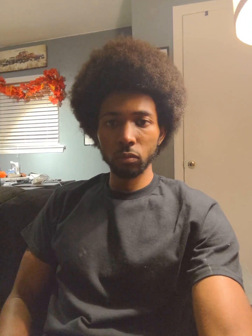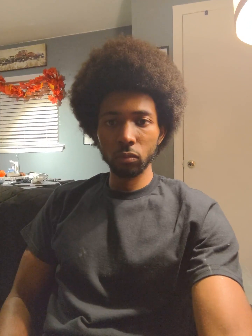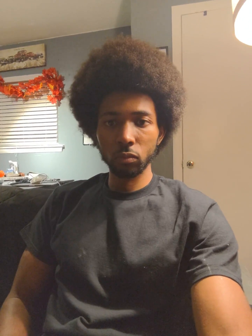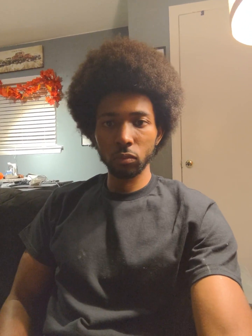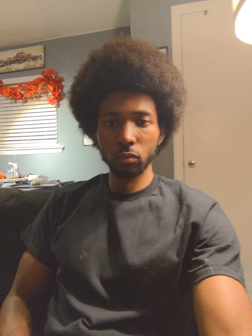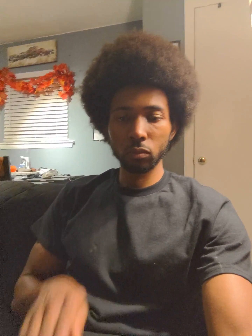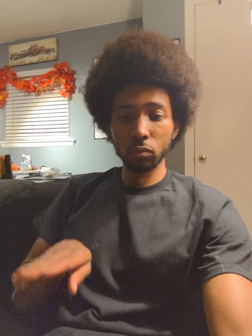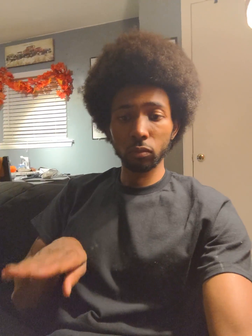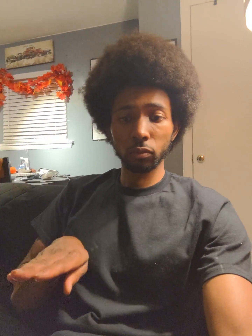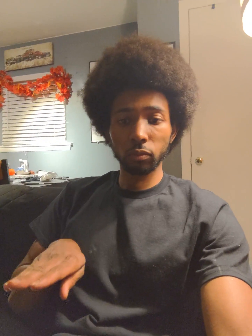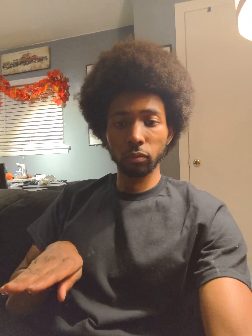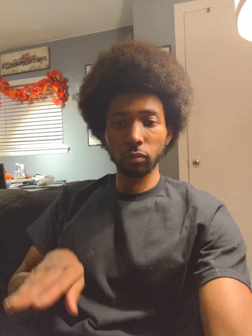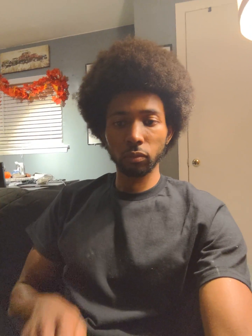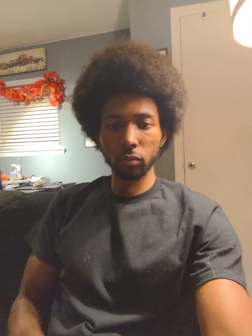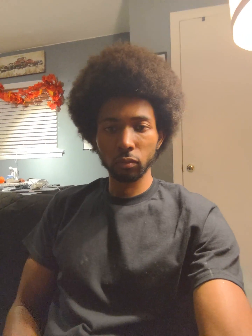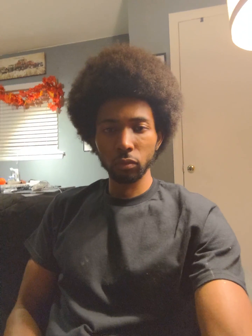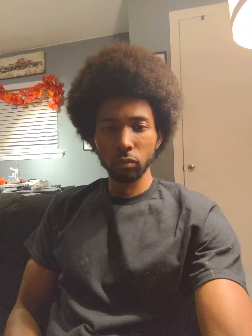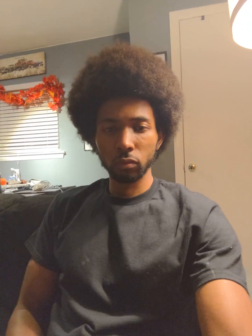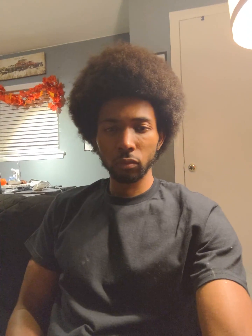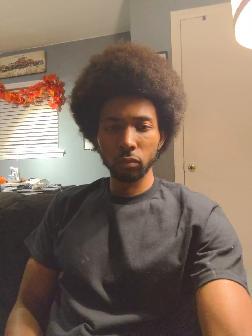penguin